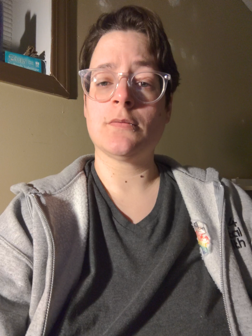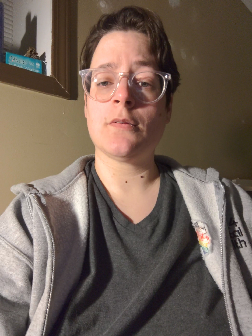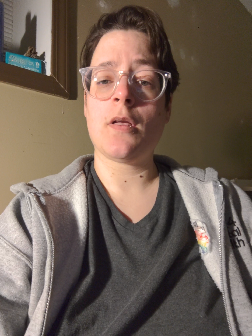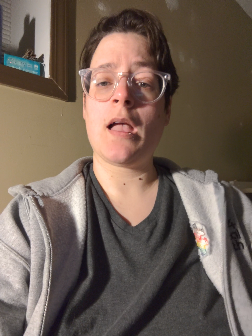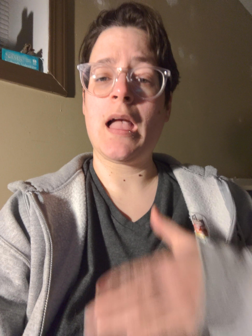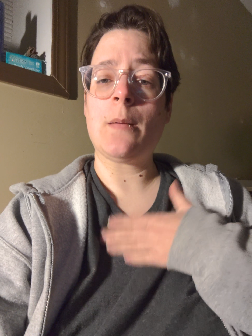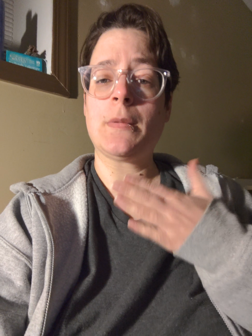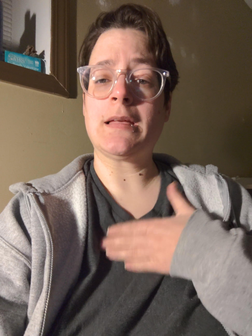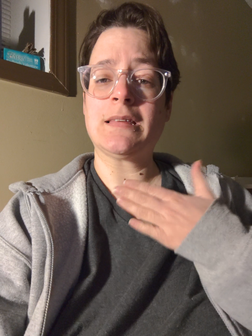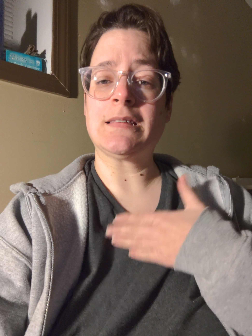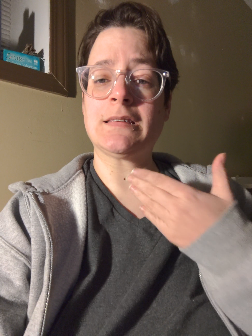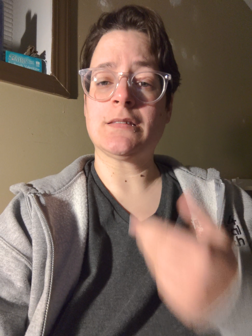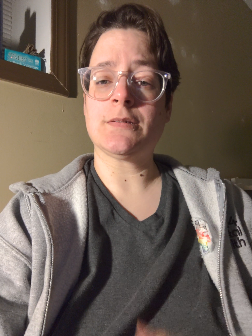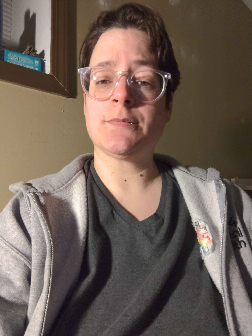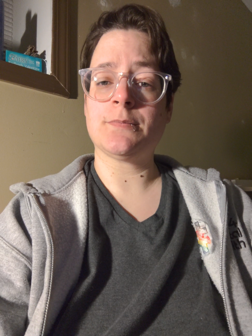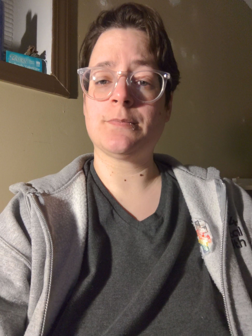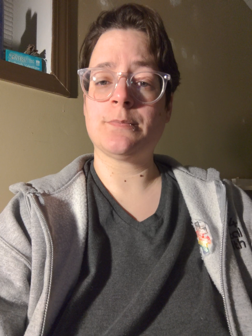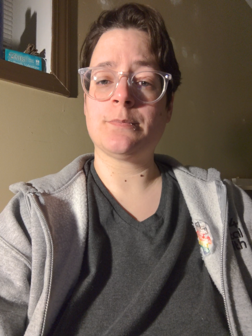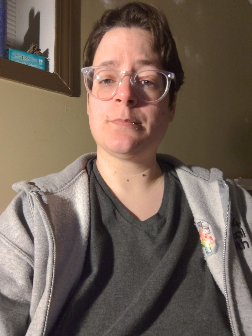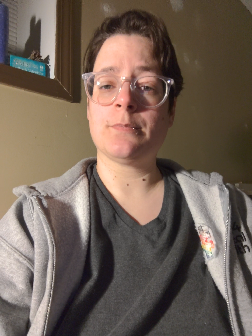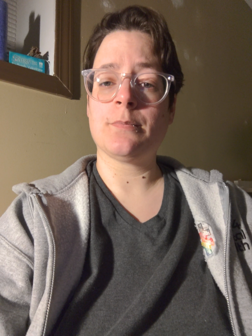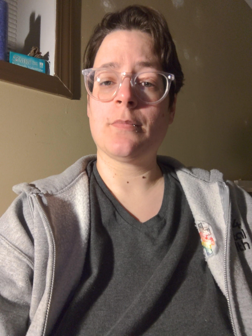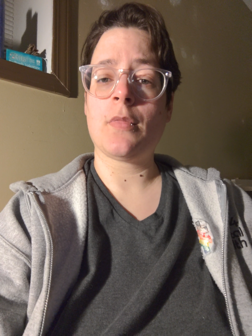happy